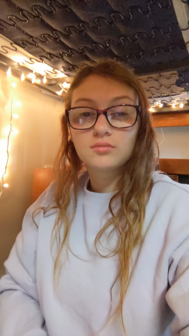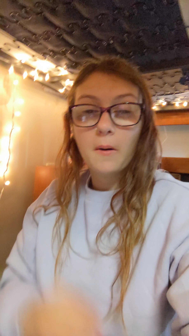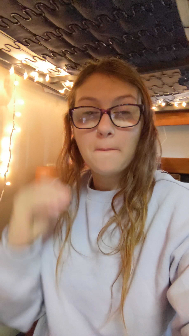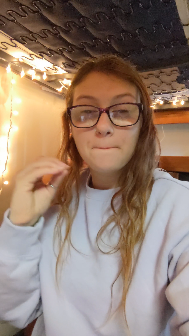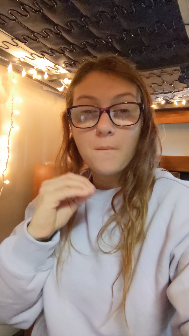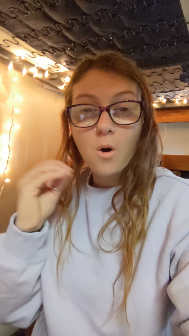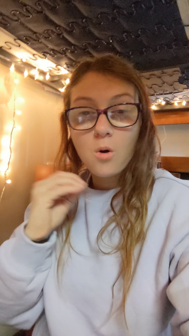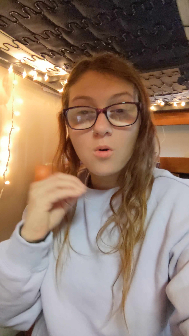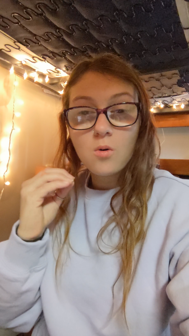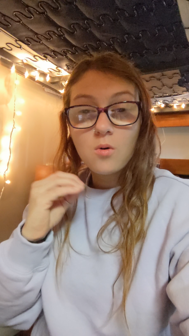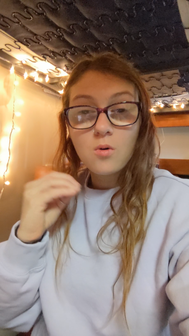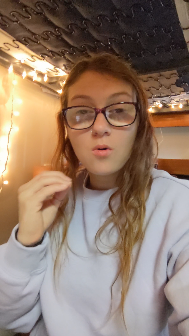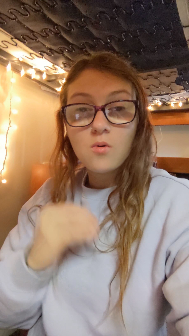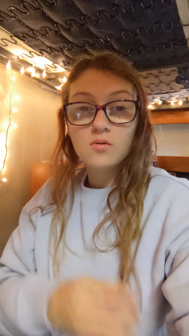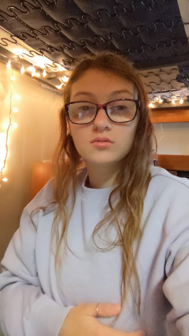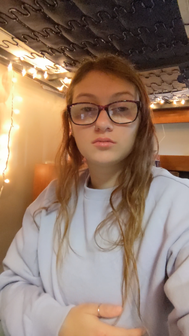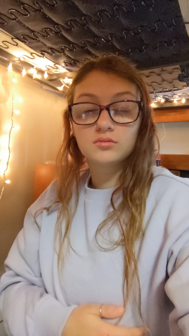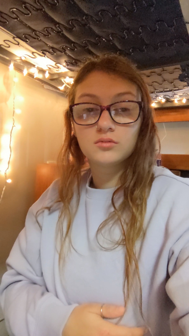more